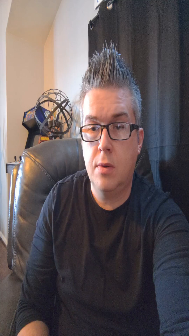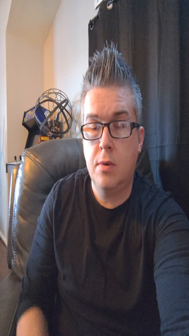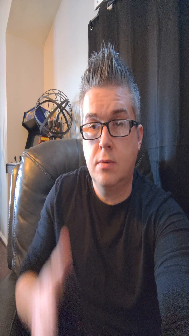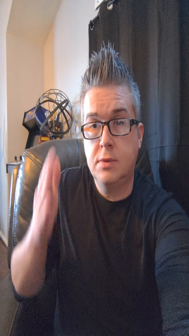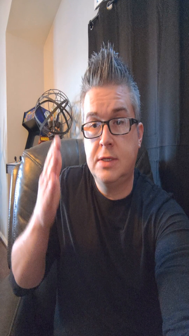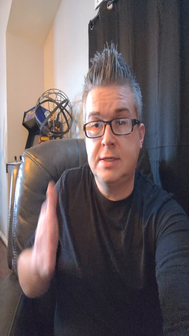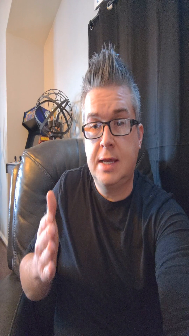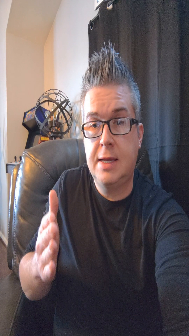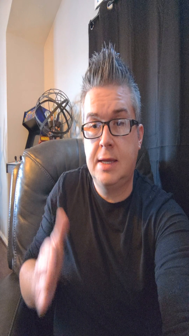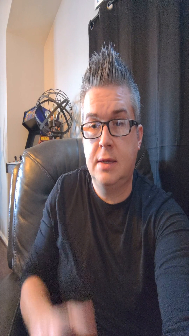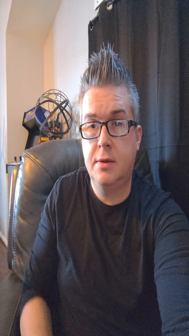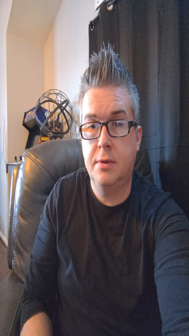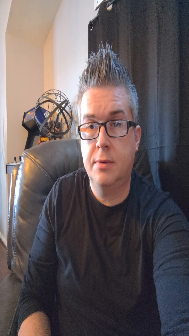beside